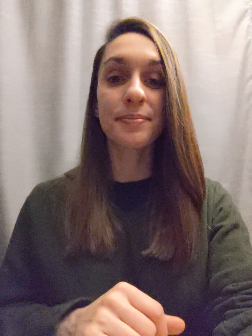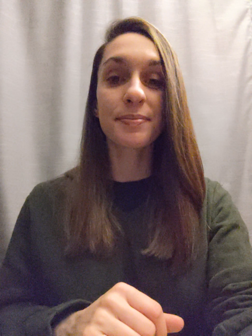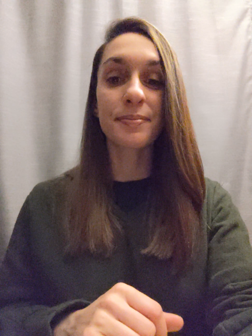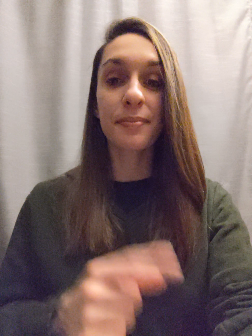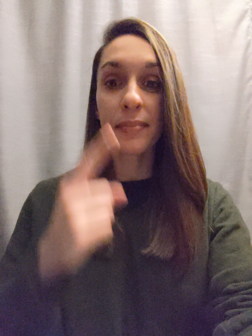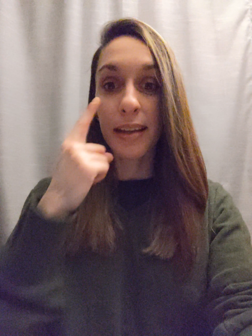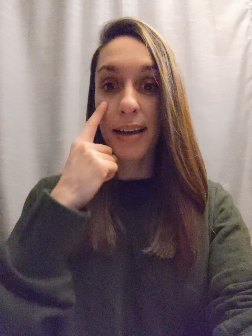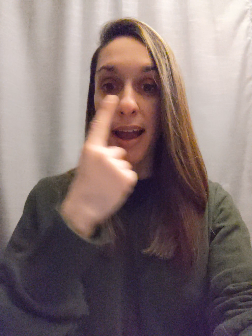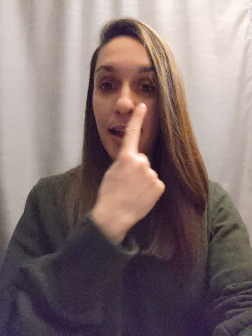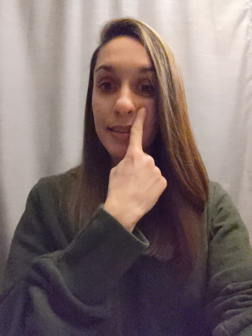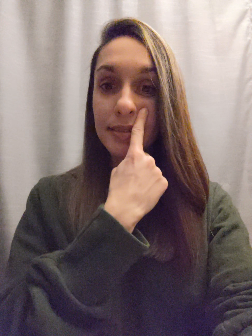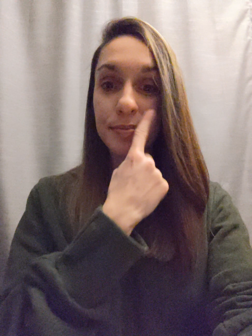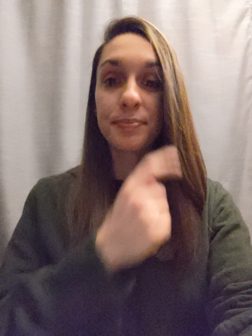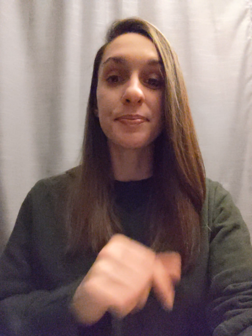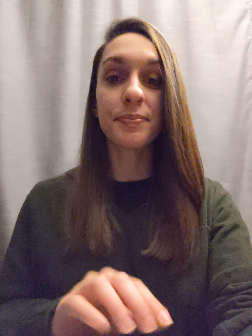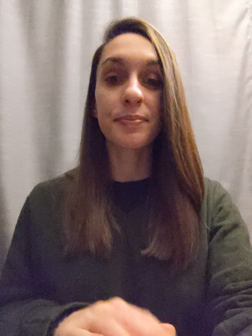eye